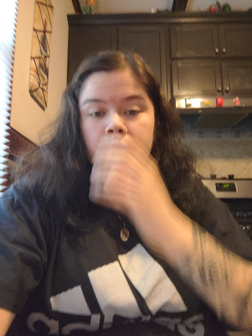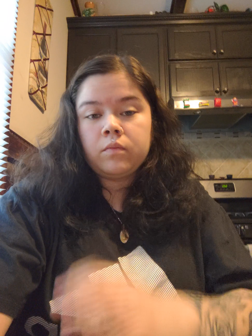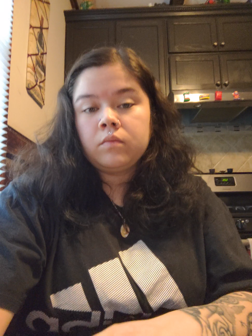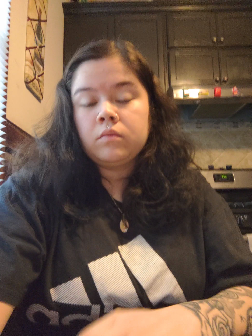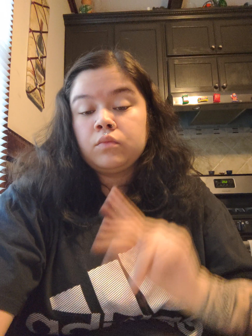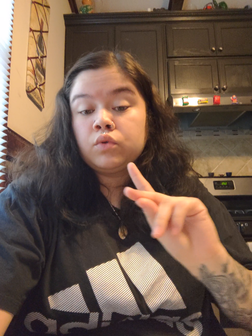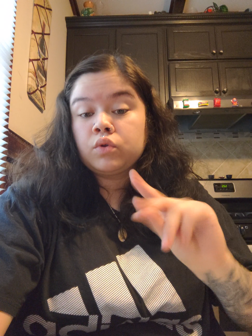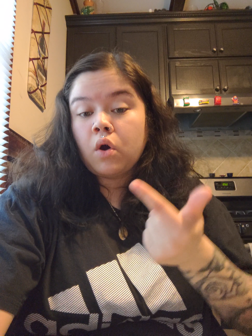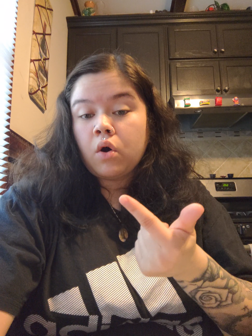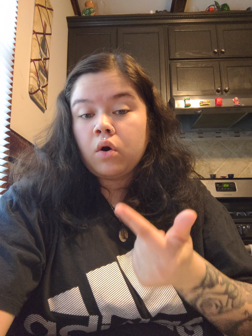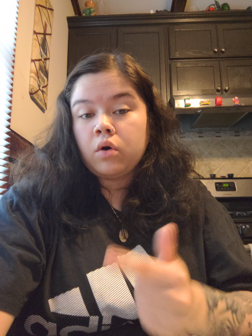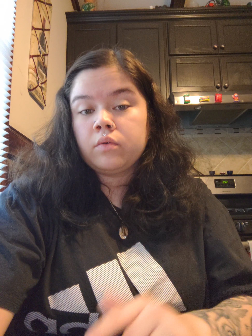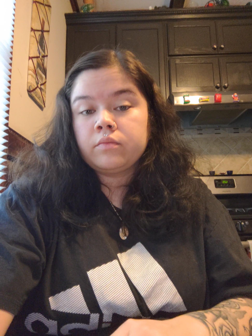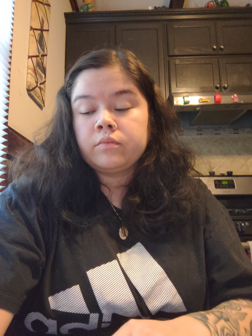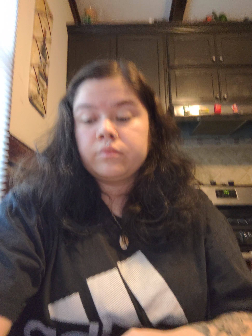dog